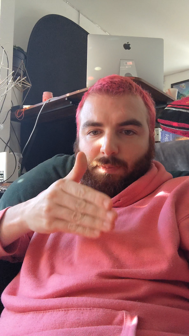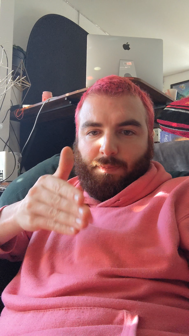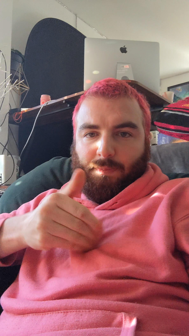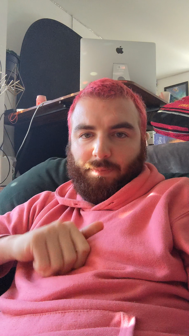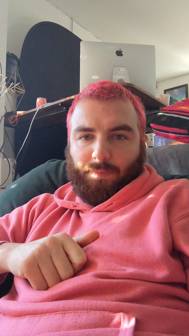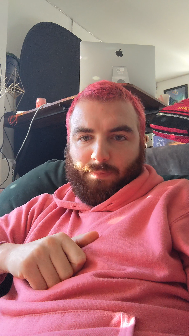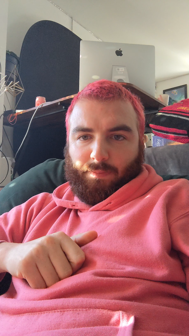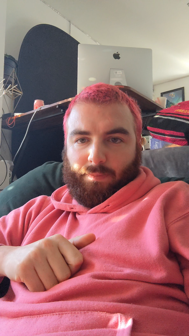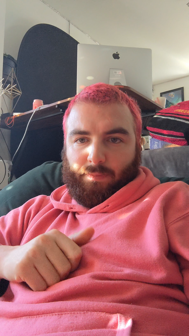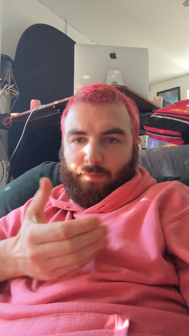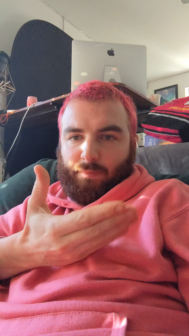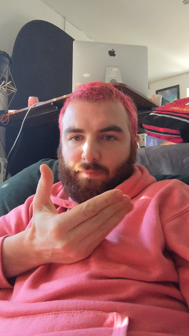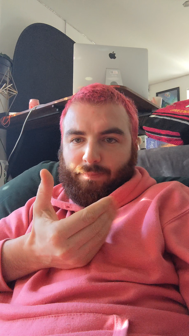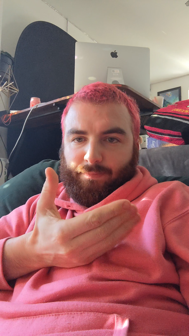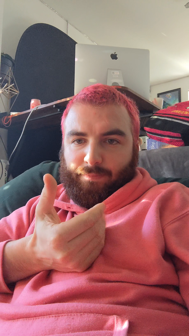butterfly